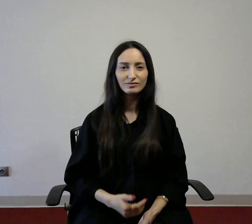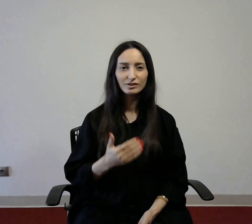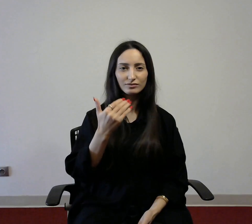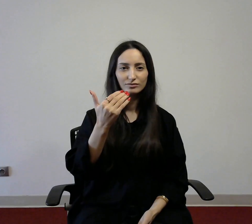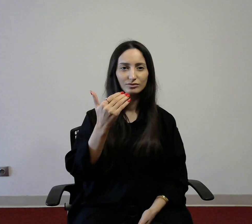siz